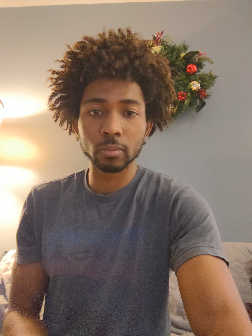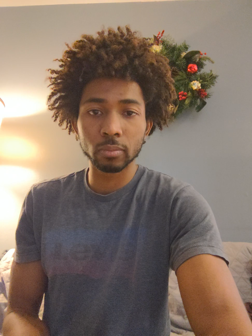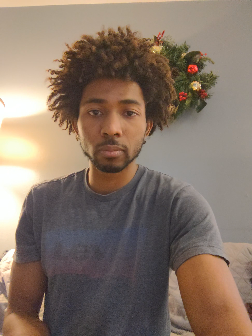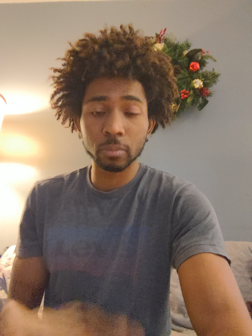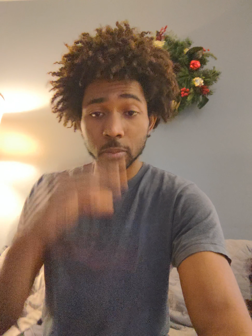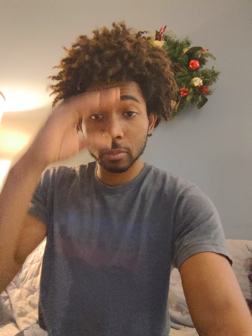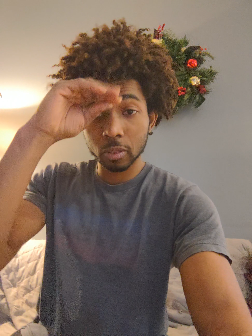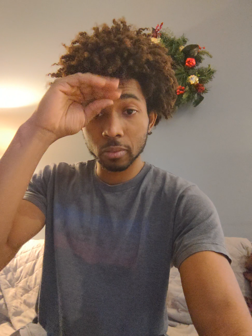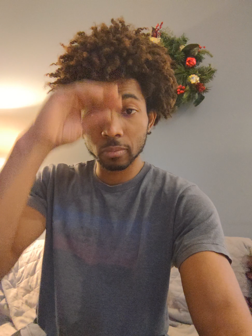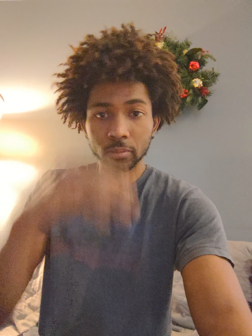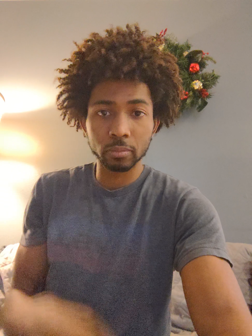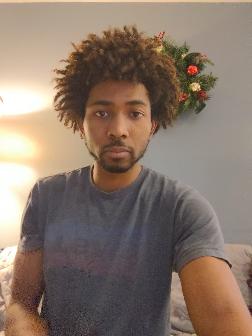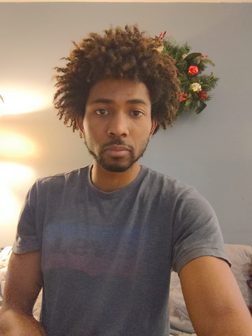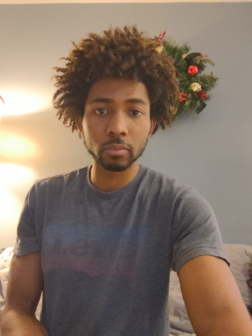boy